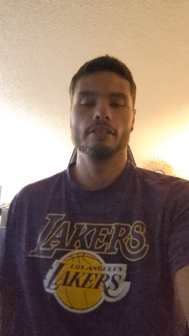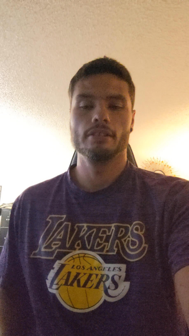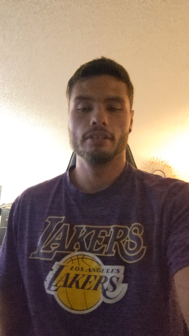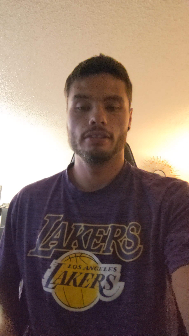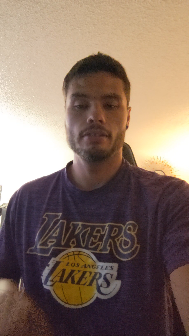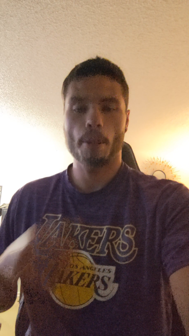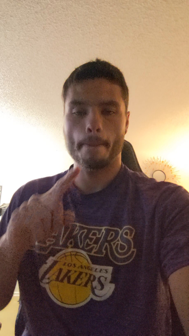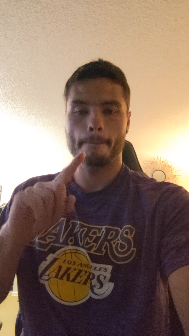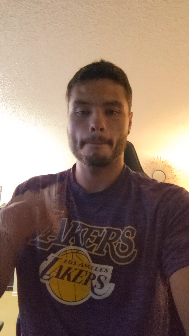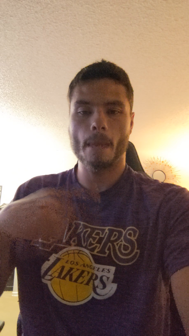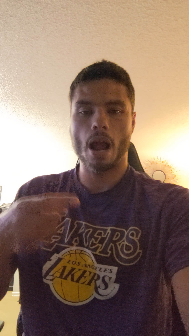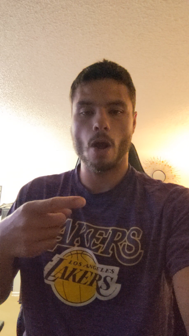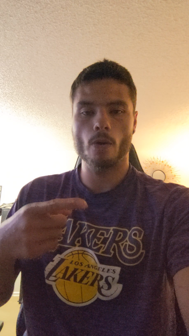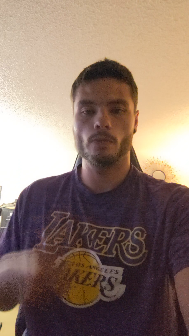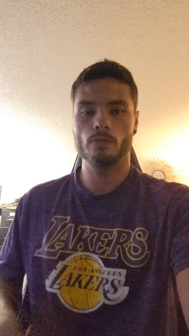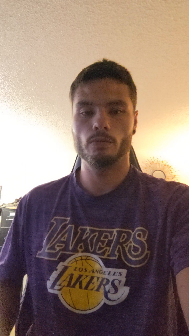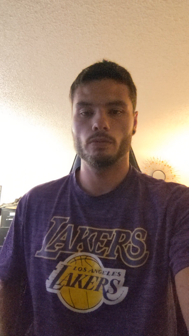about